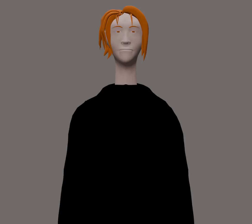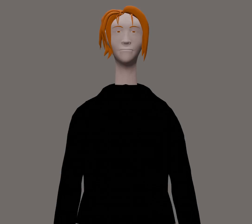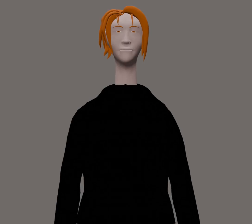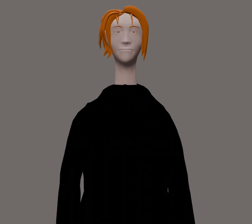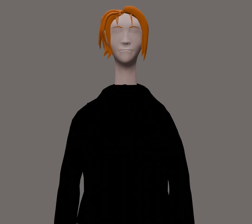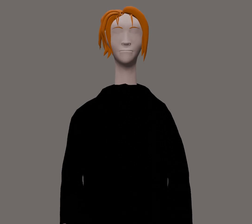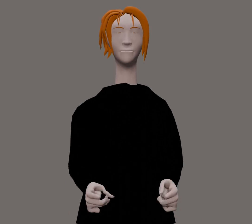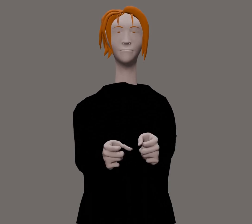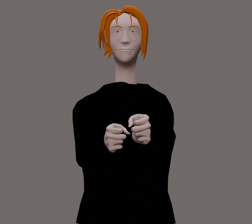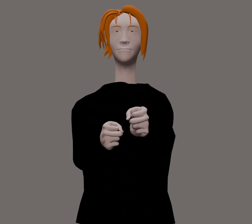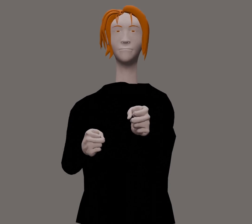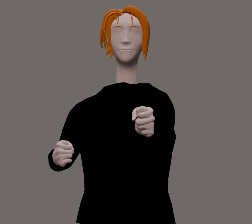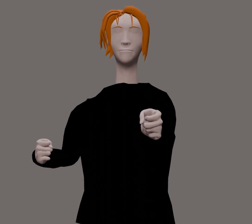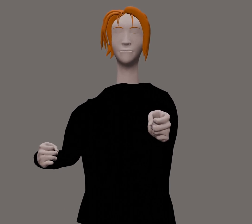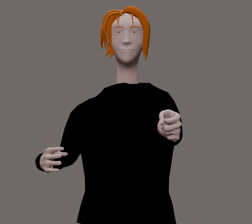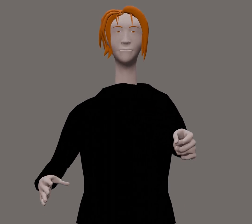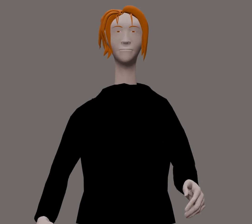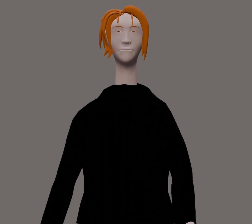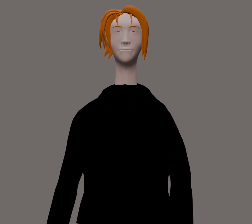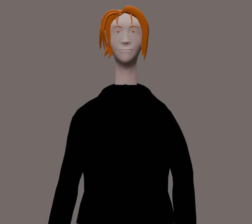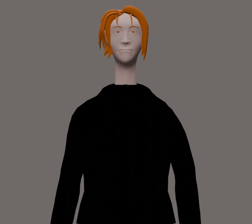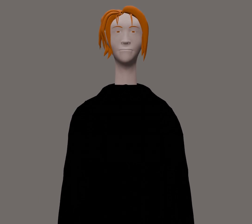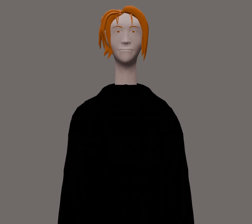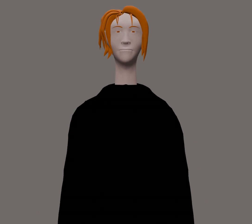Bow Archery